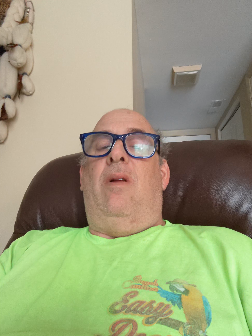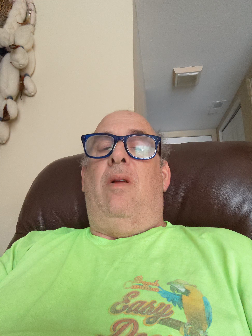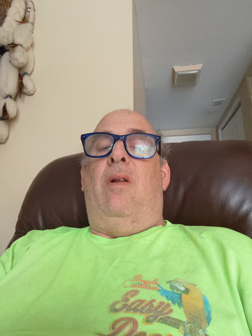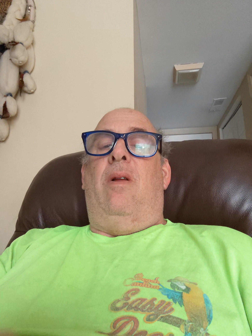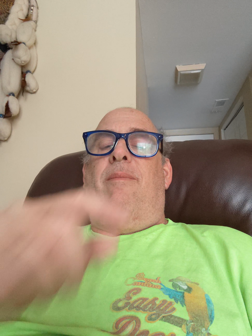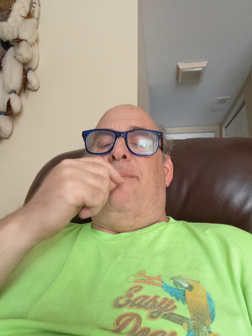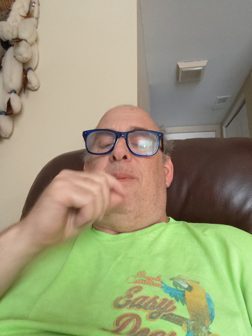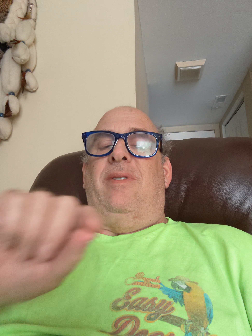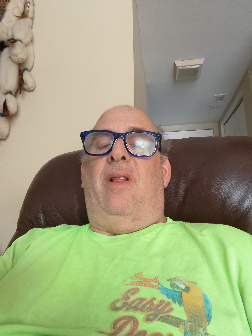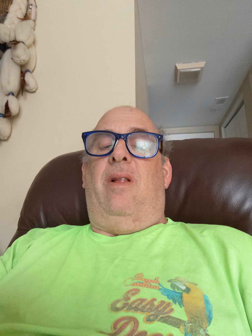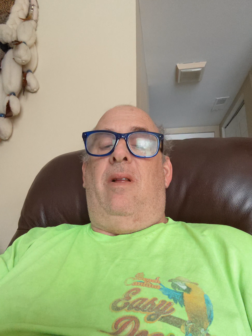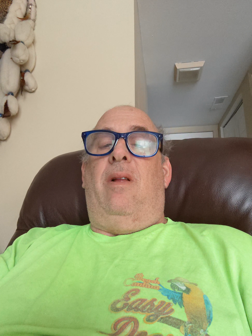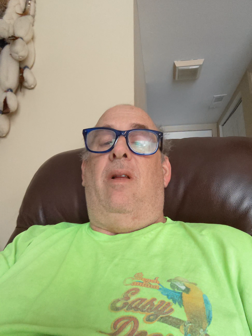pencil